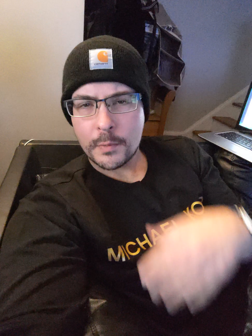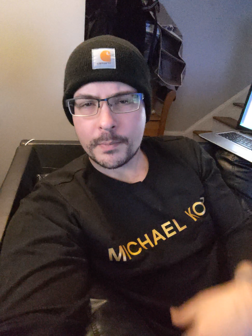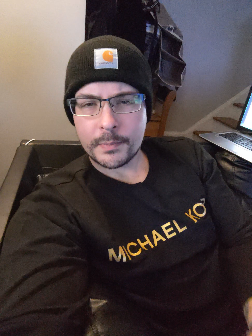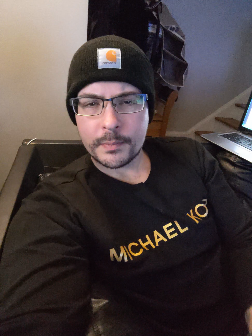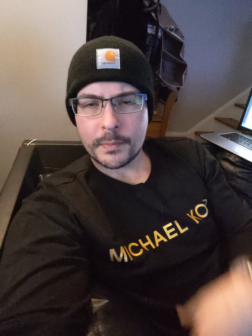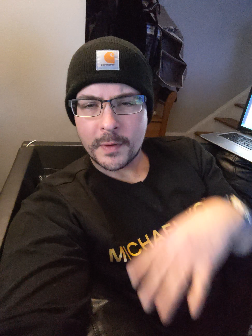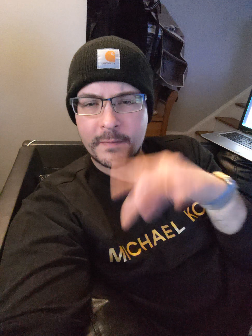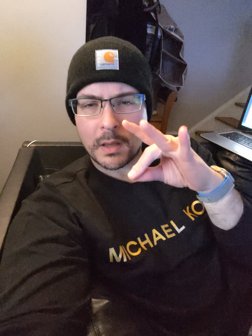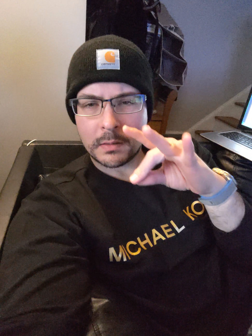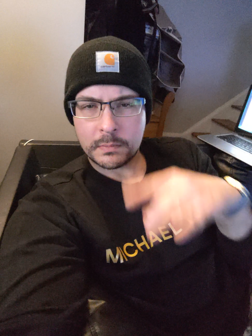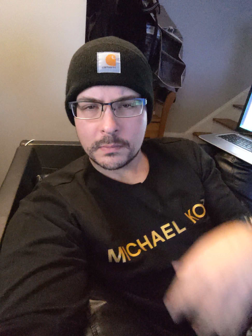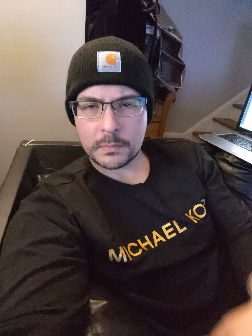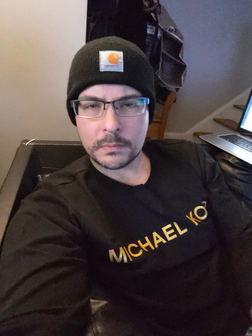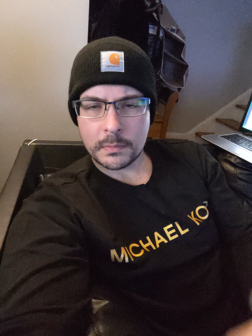find